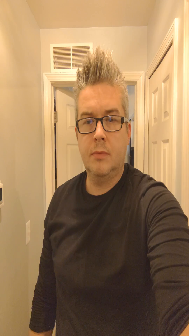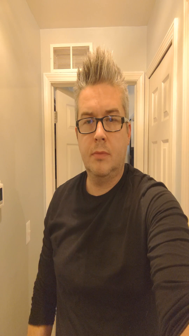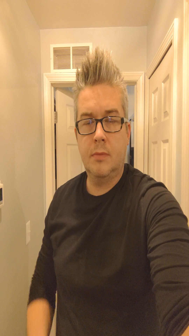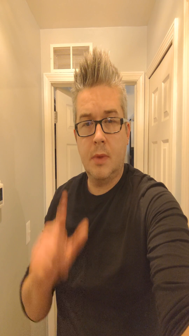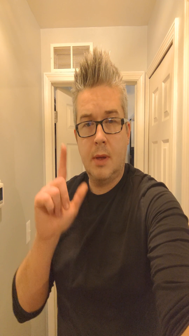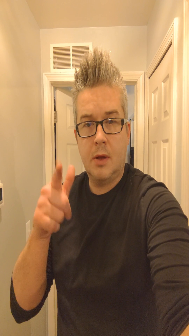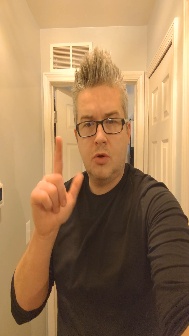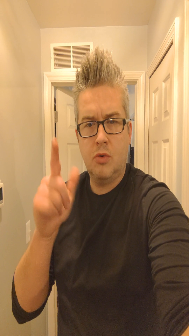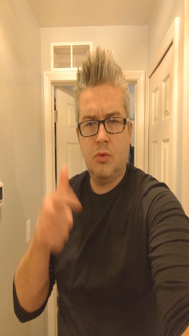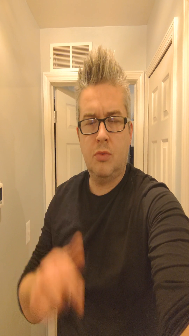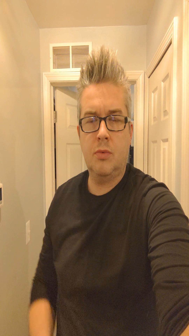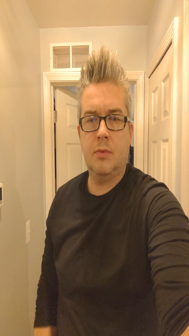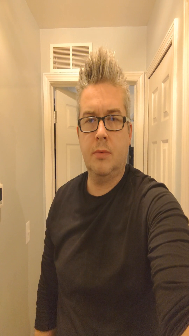later